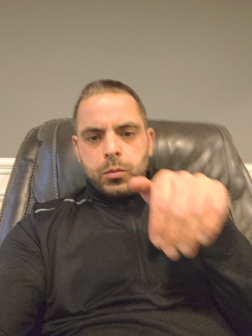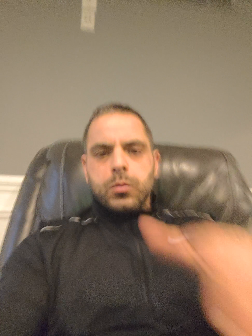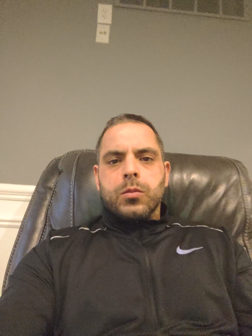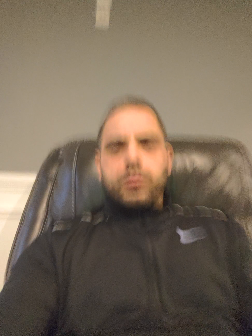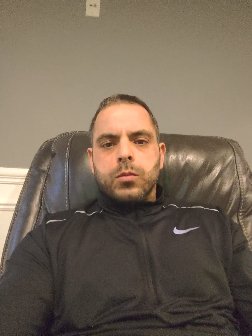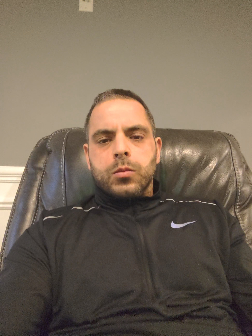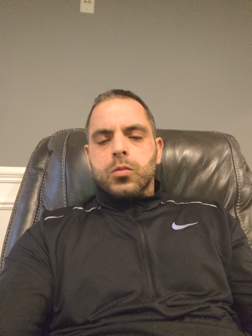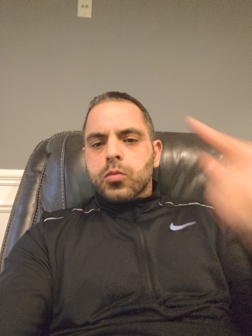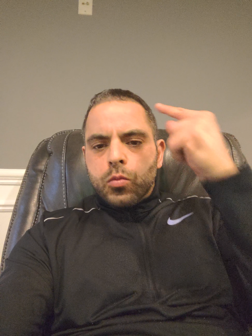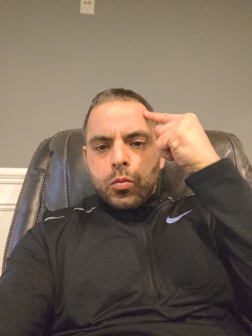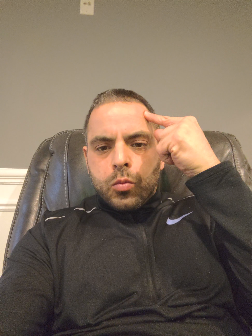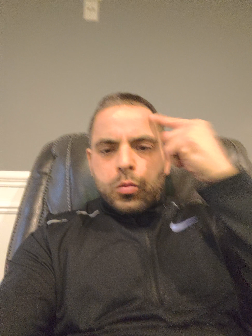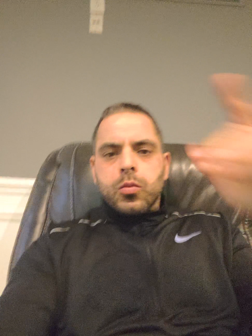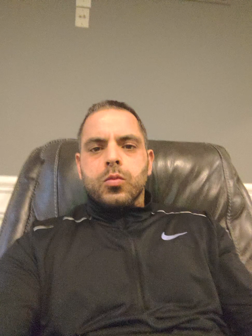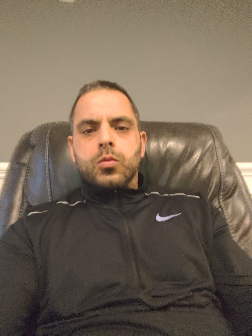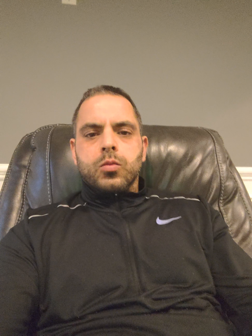think